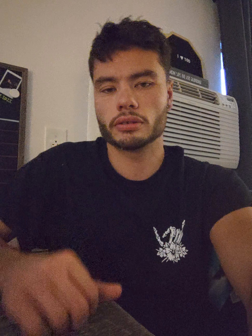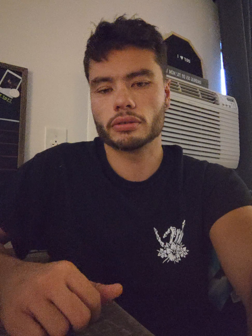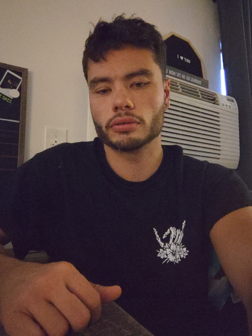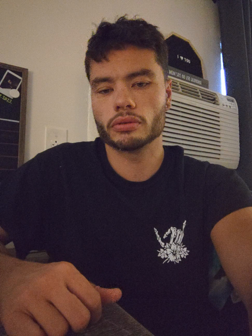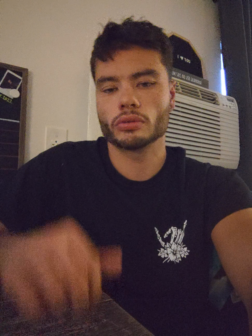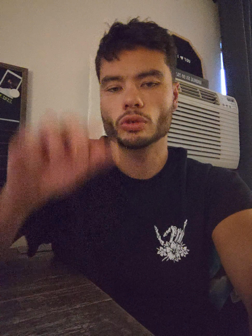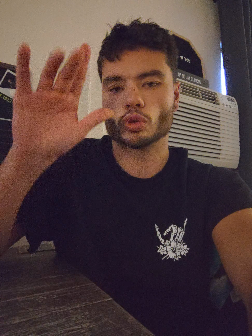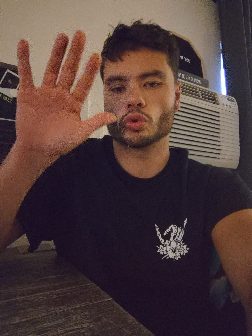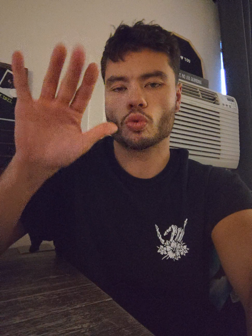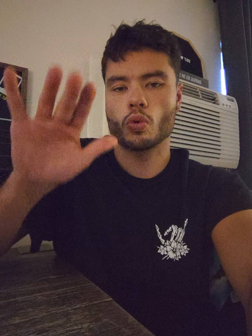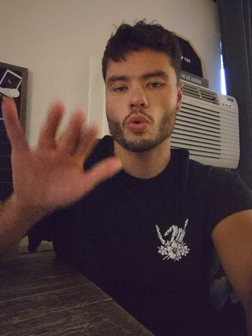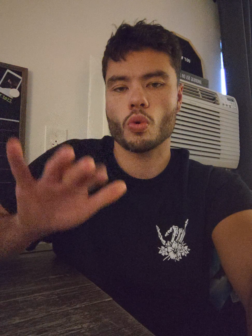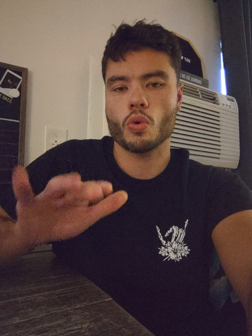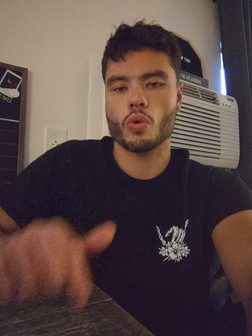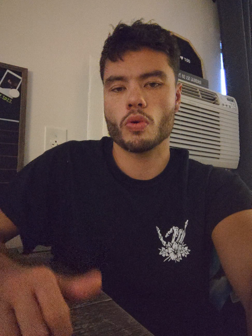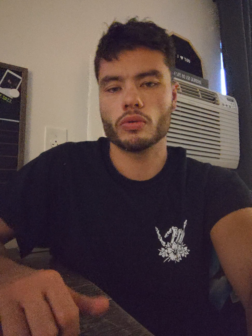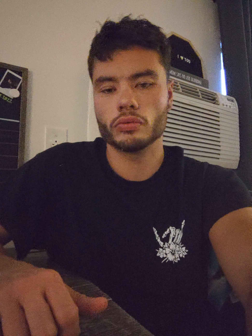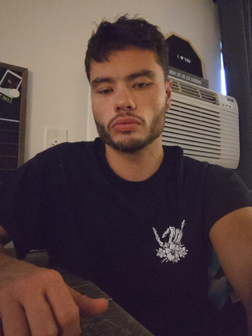snow